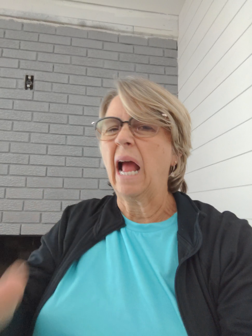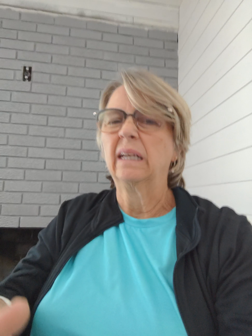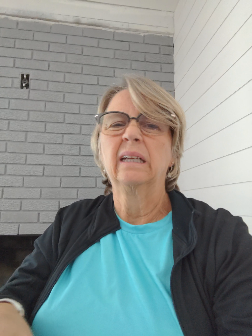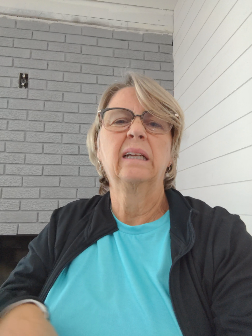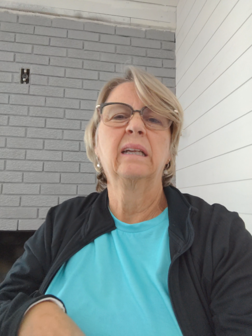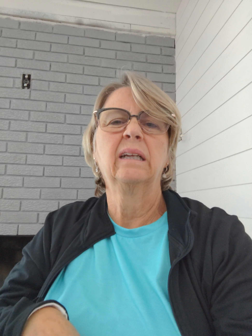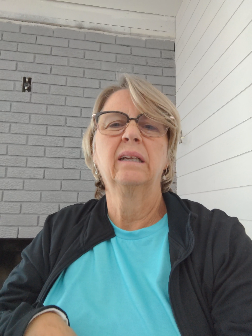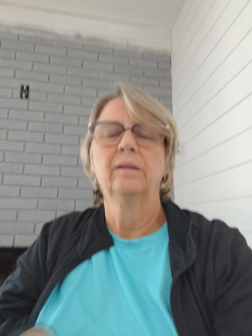yucky